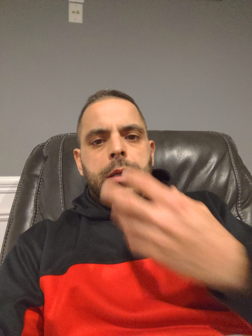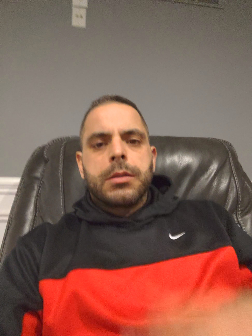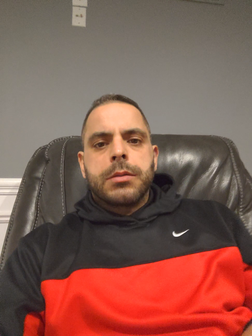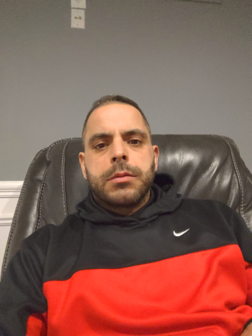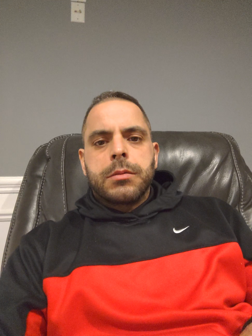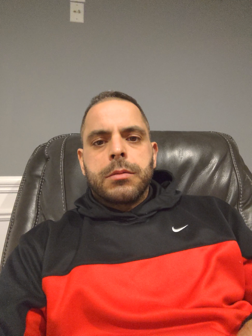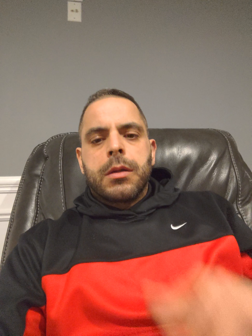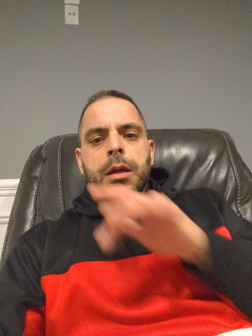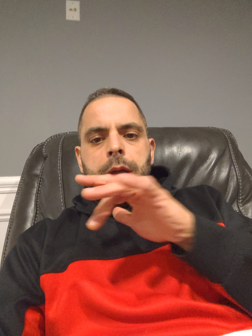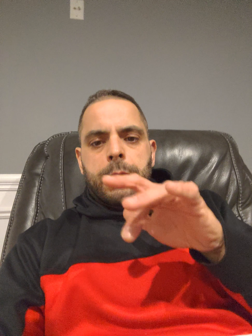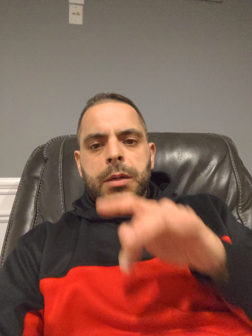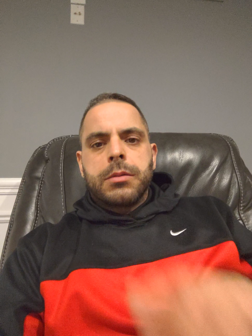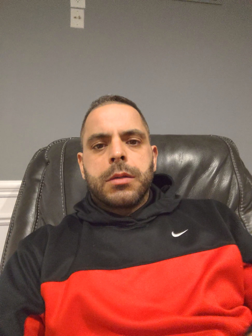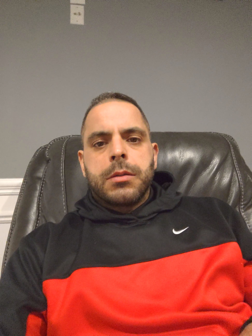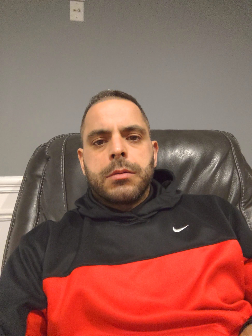empty